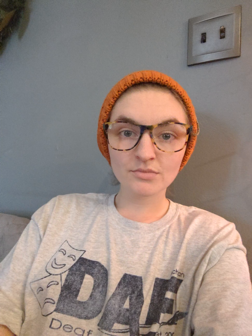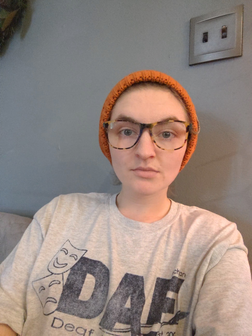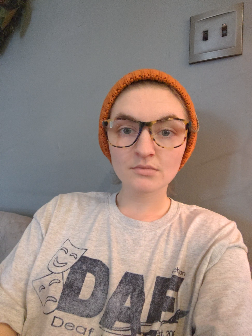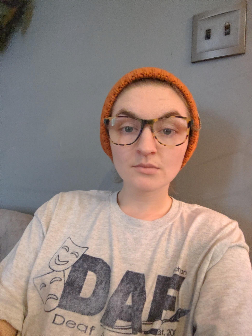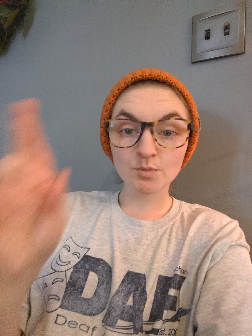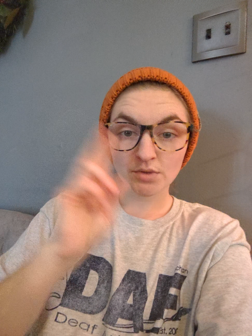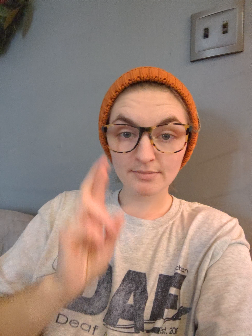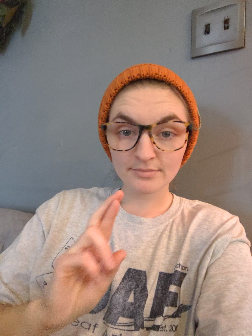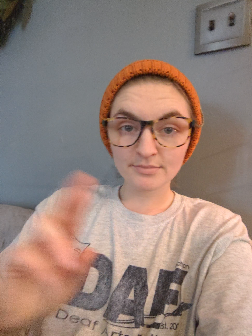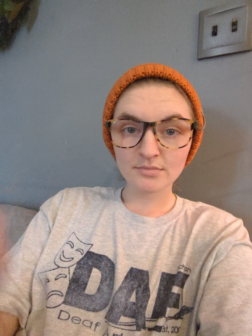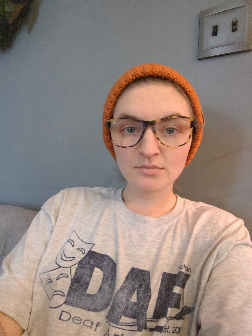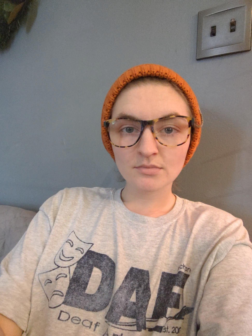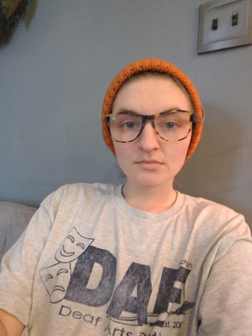refrigerator